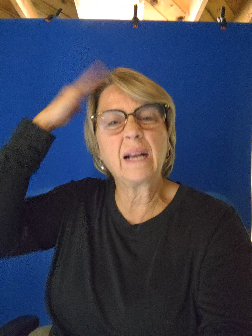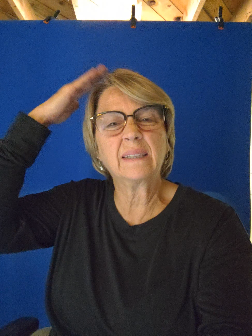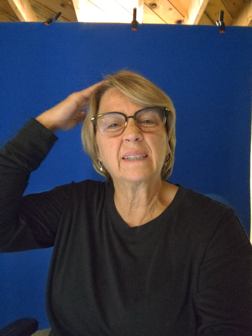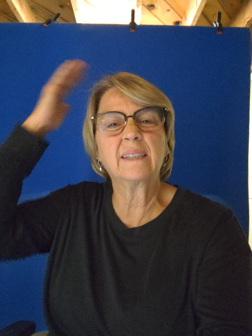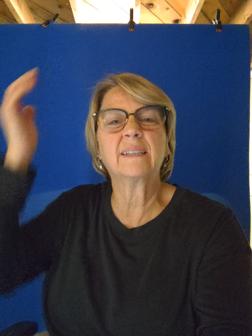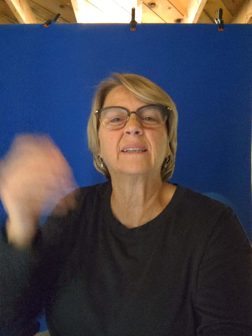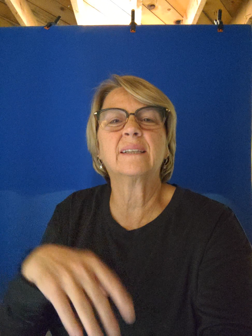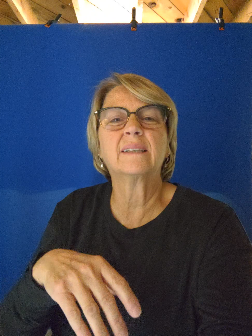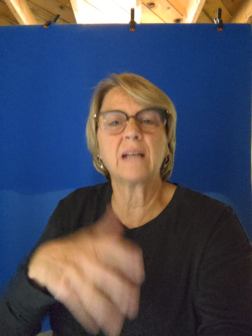hat